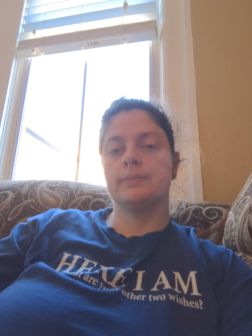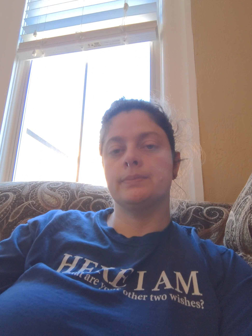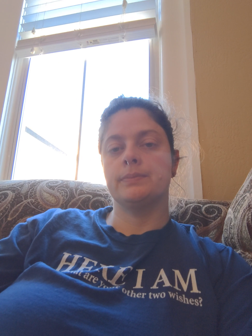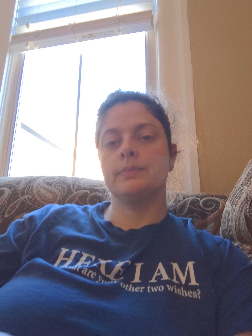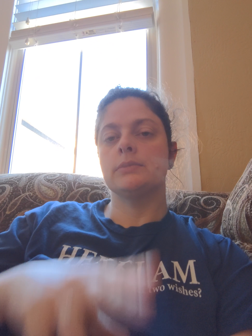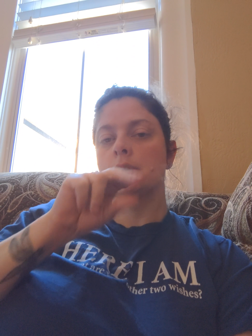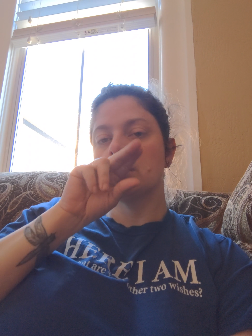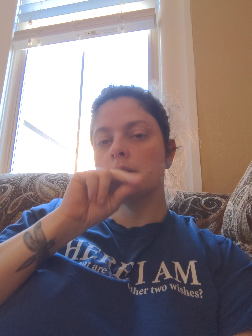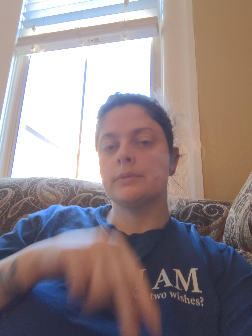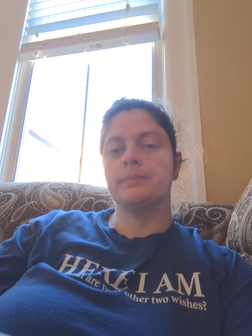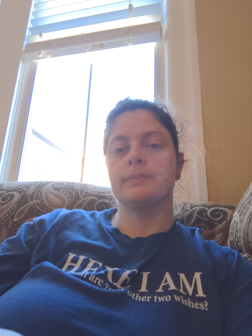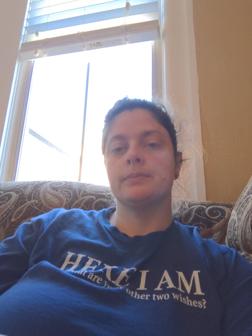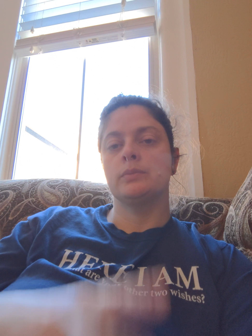duck